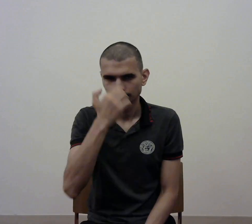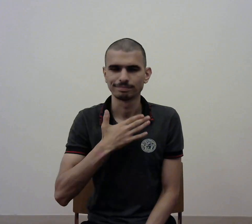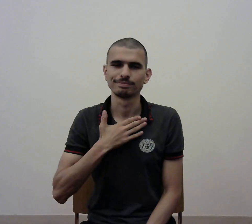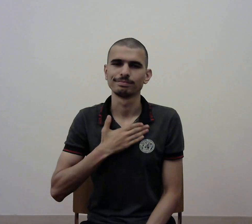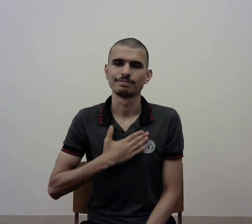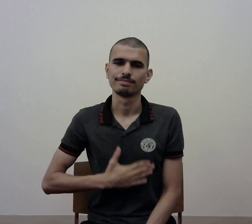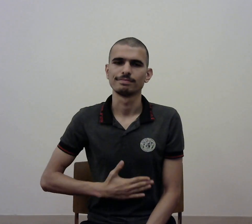edir